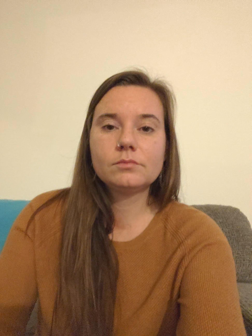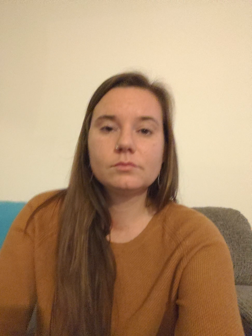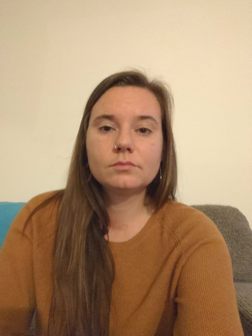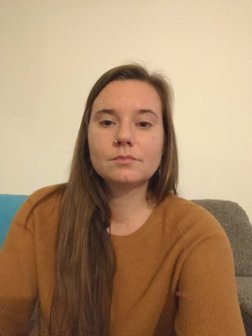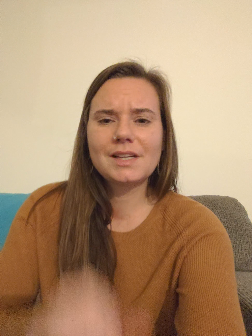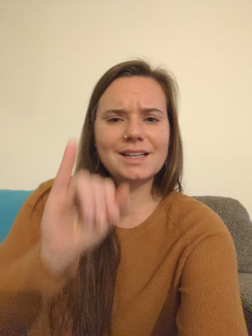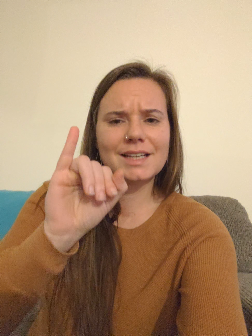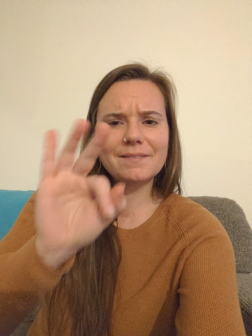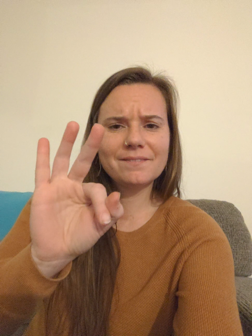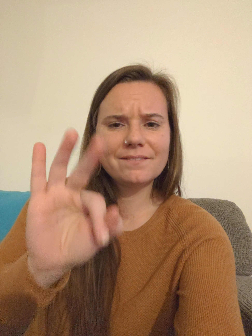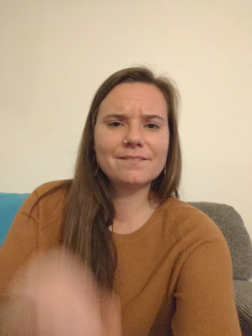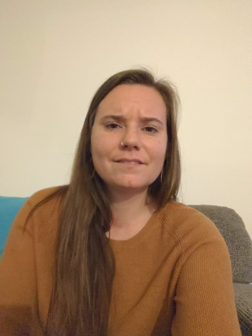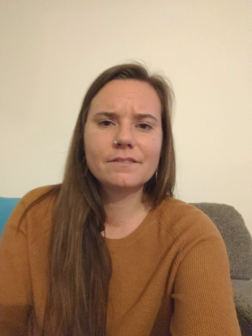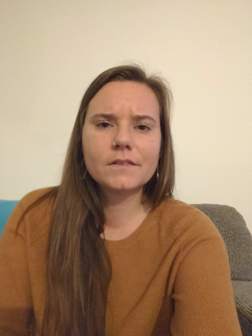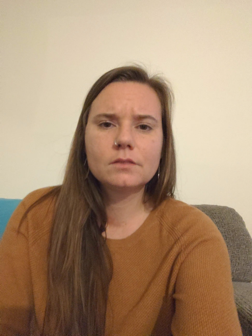if